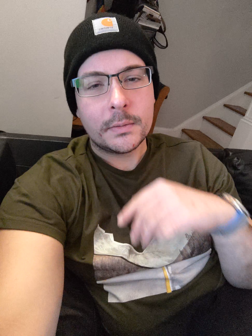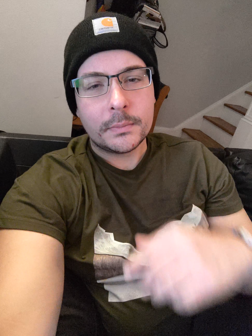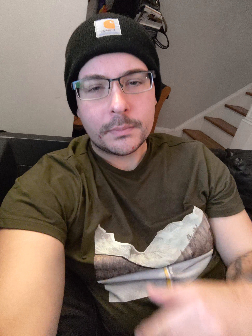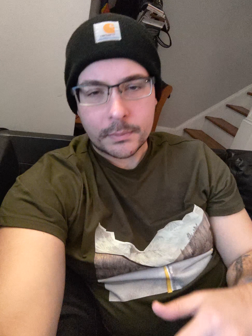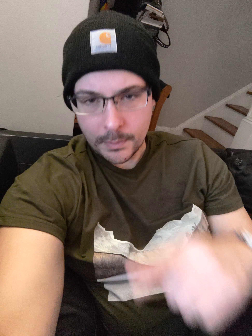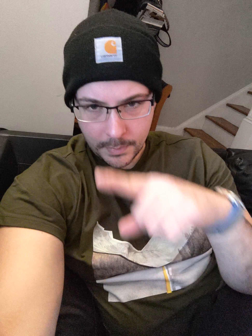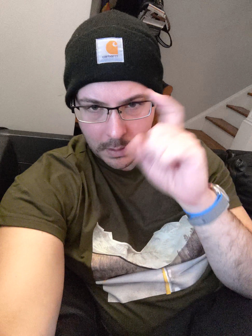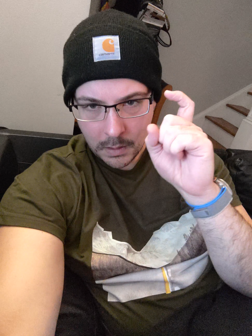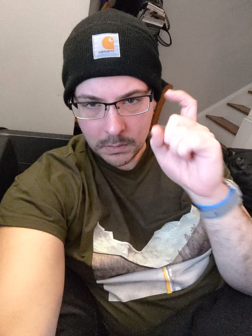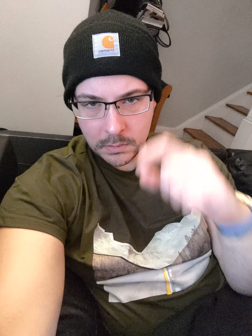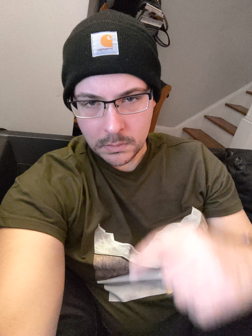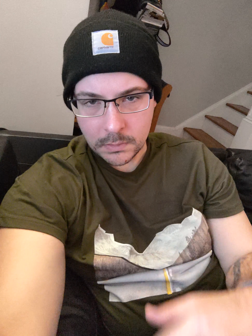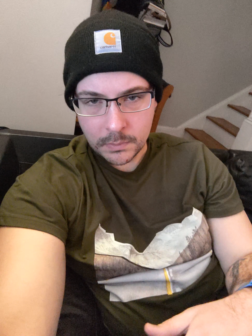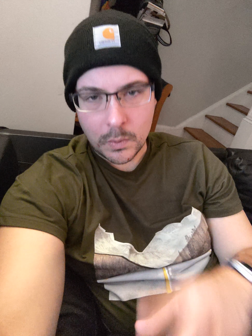because